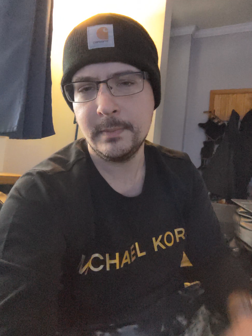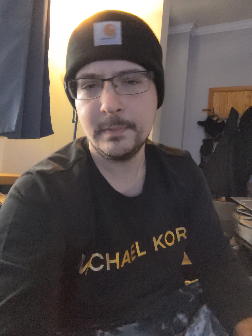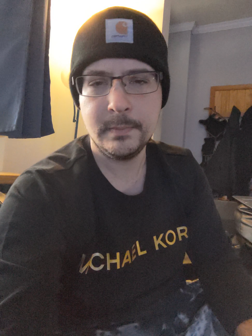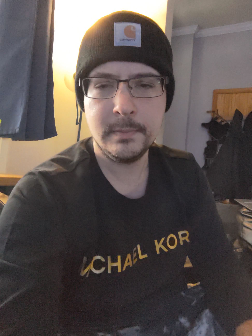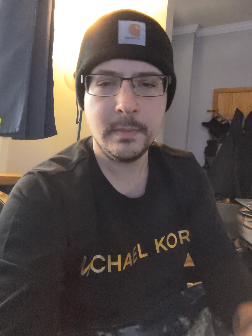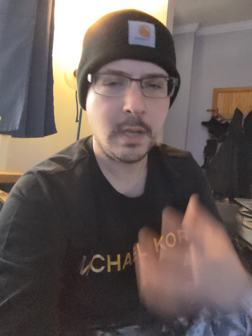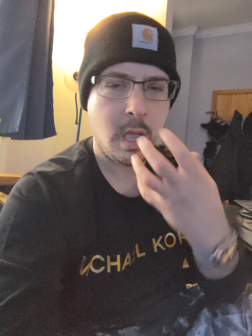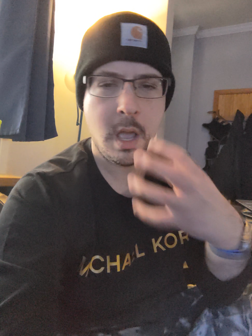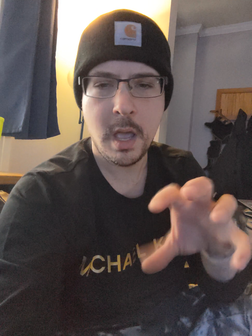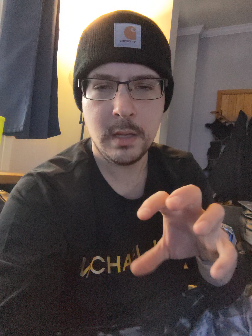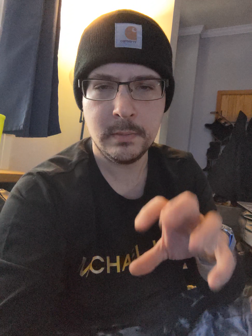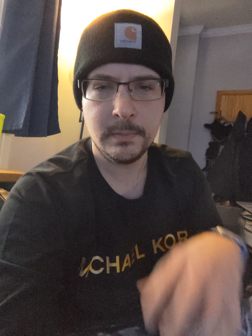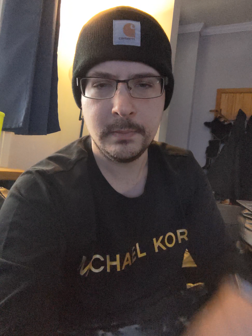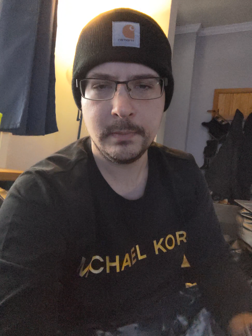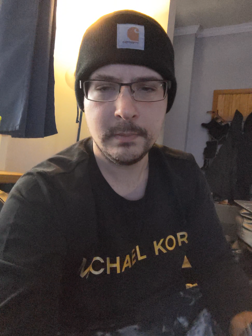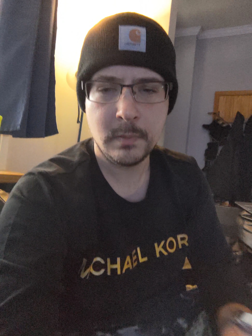hot